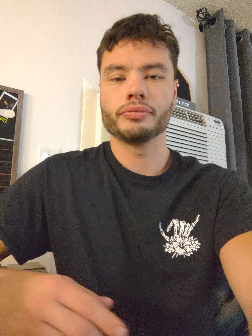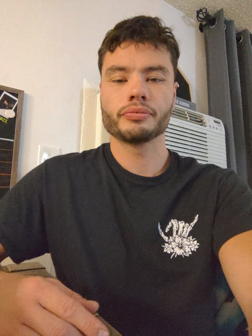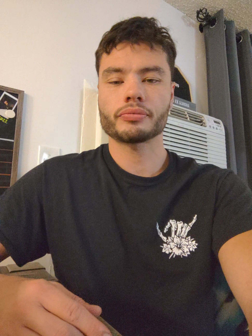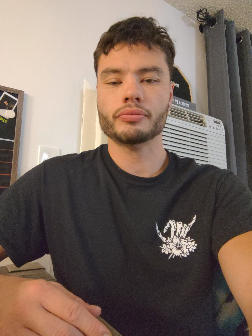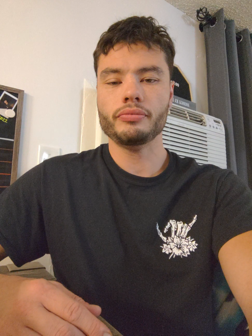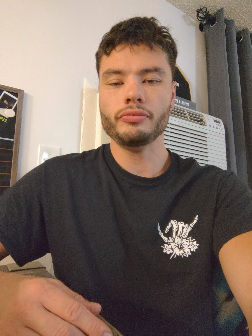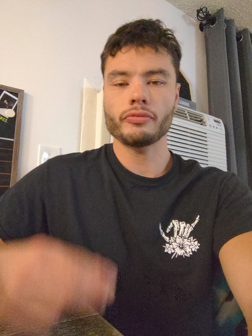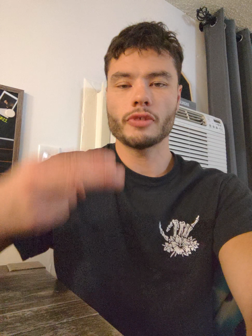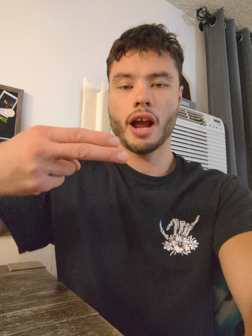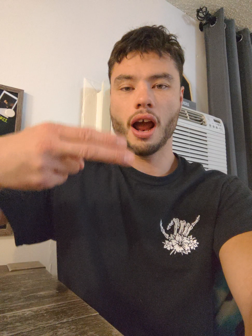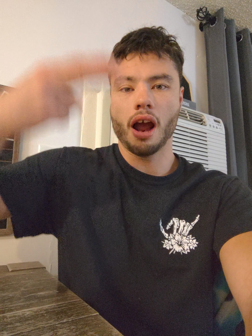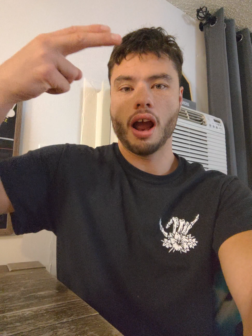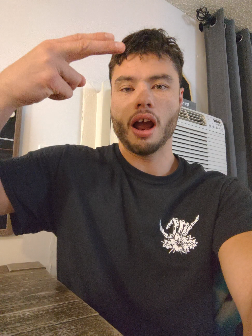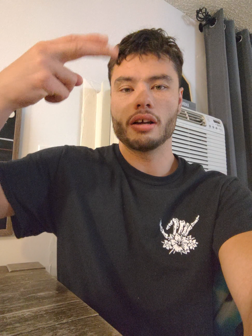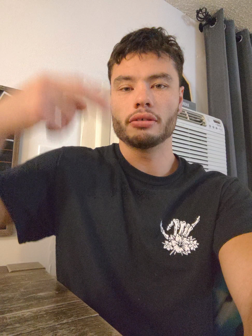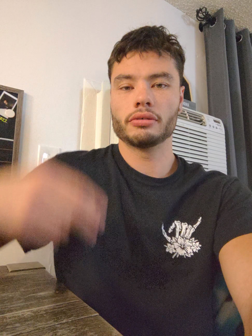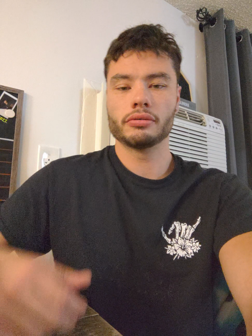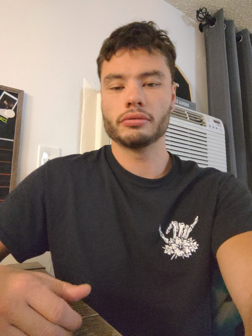high